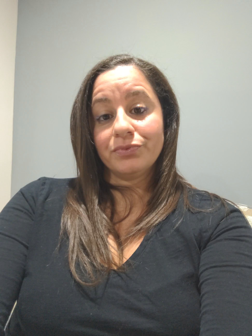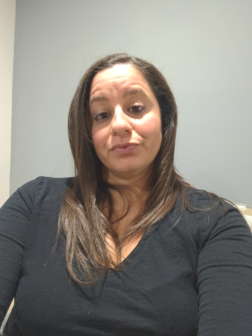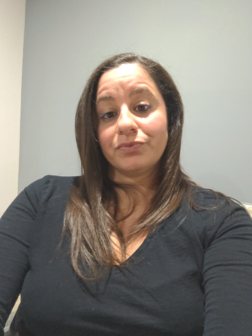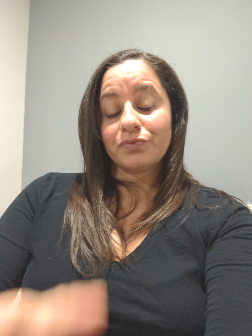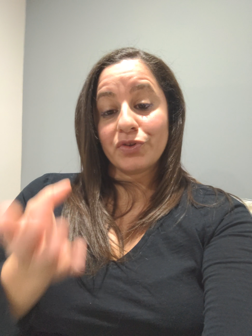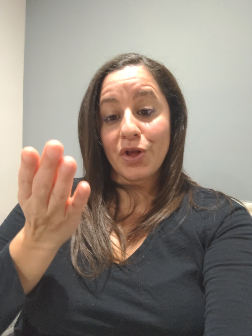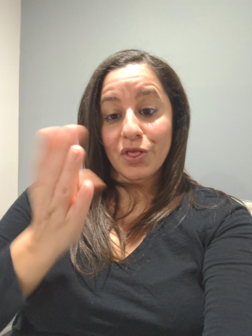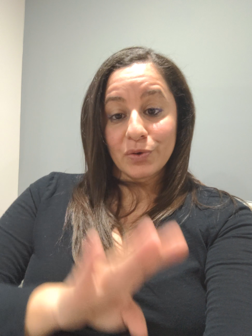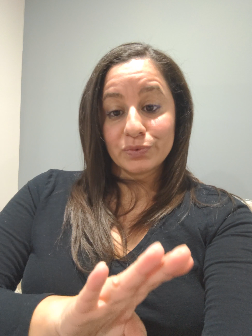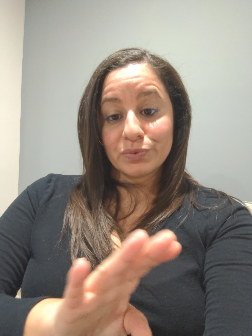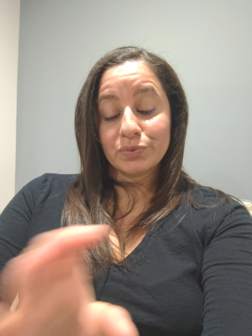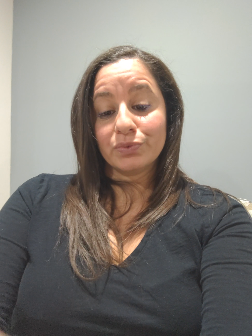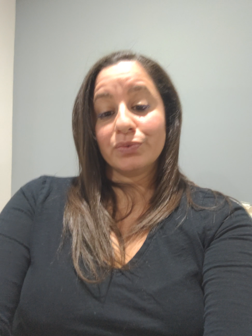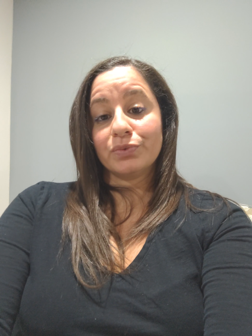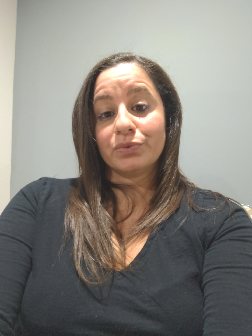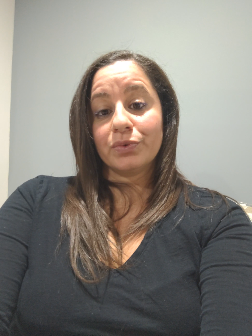close